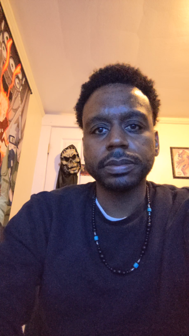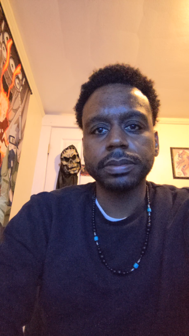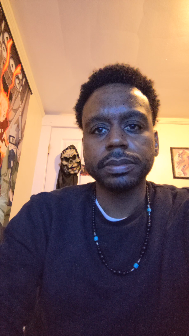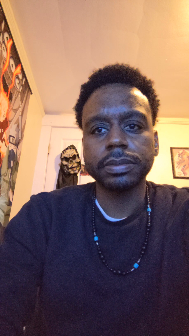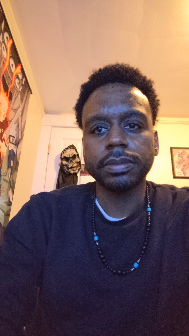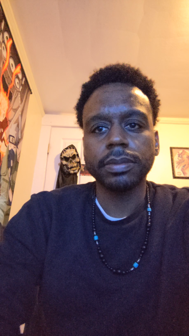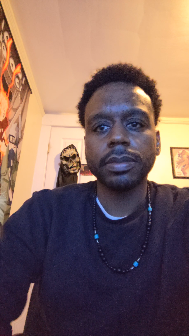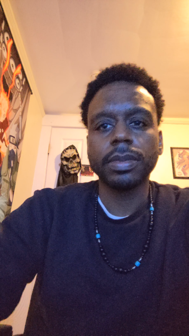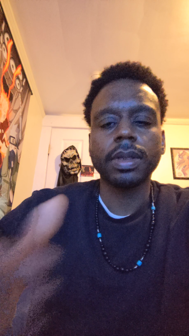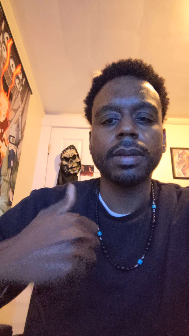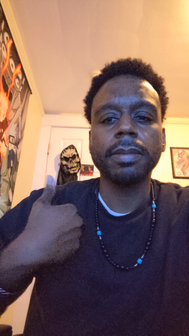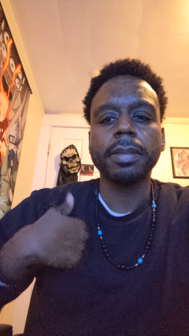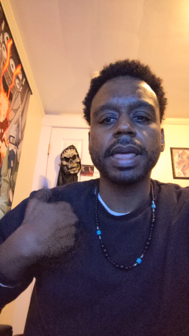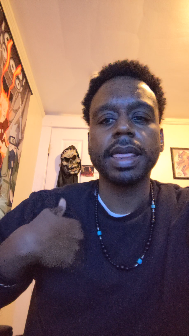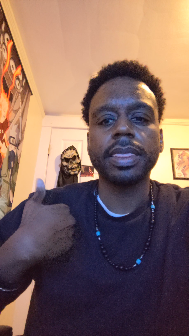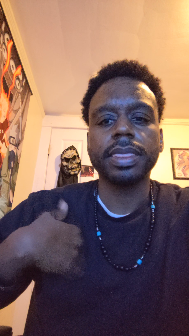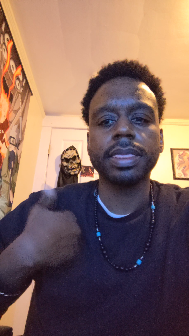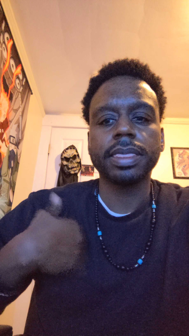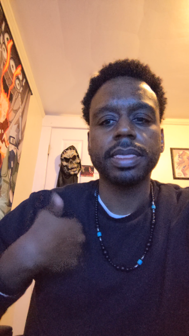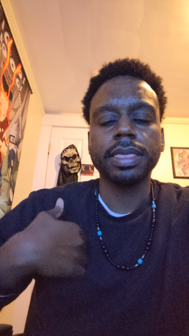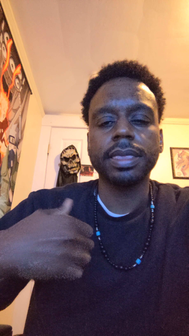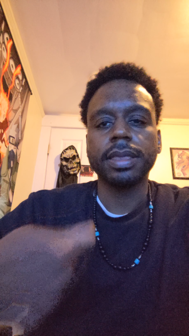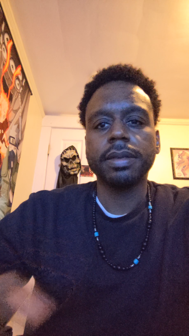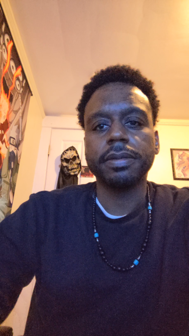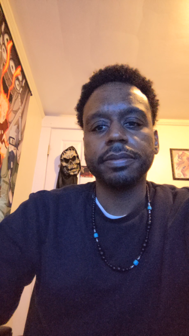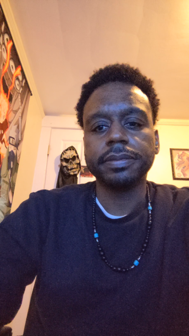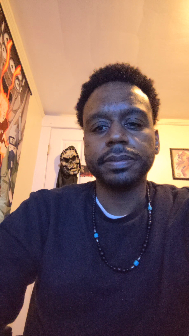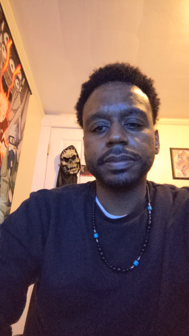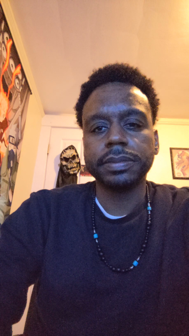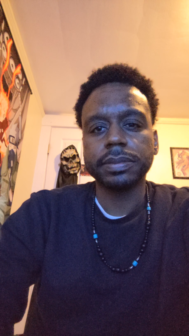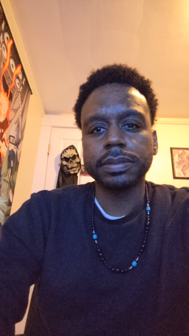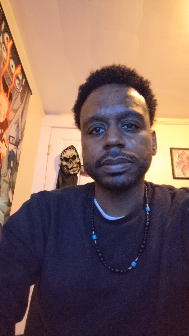bathtub